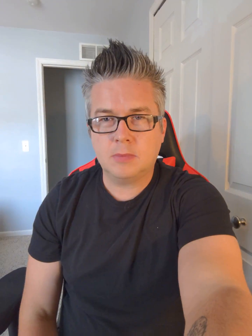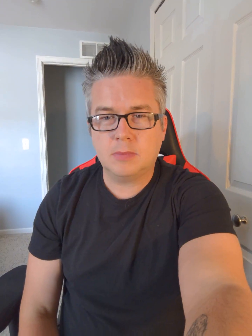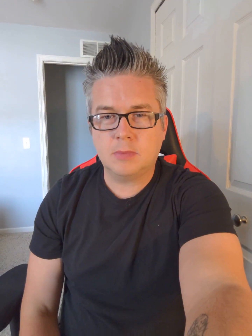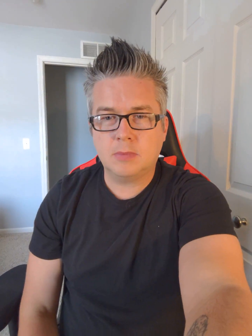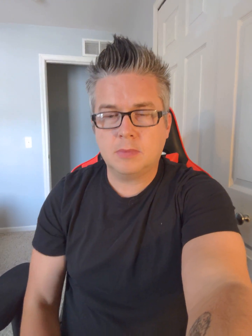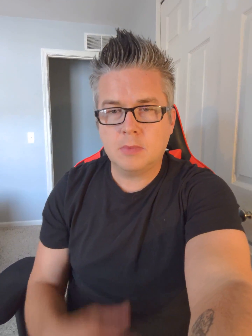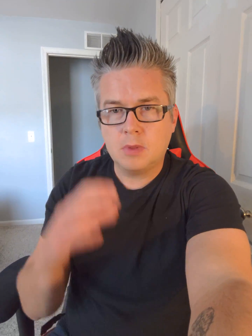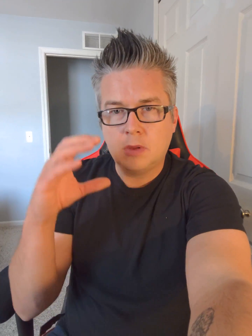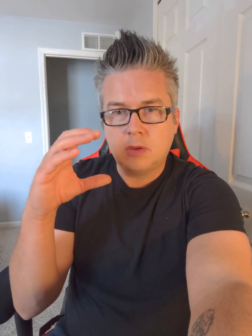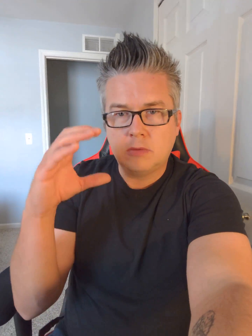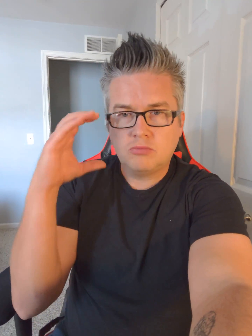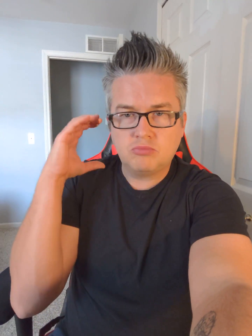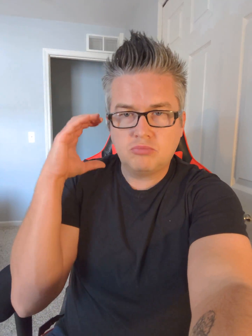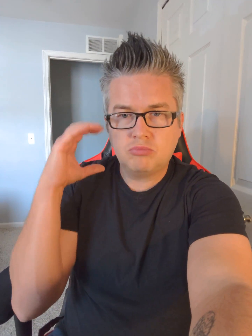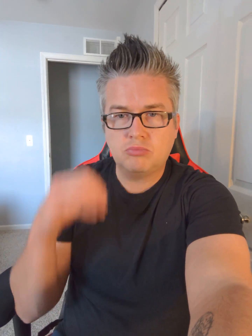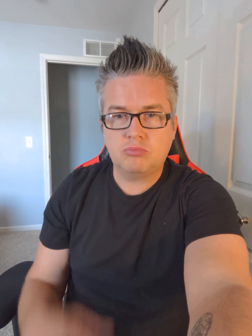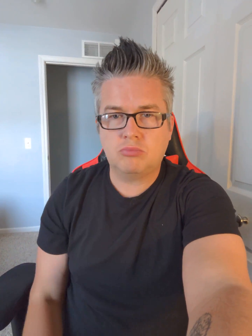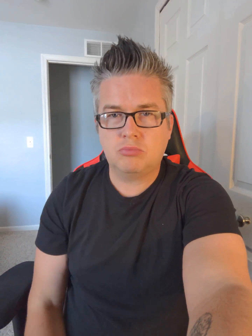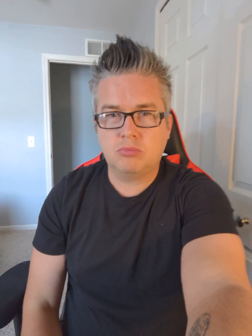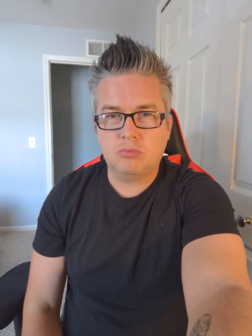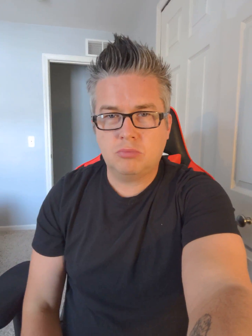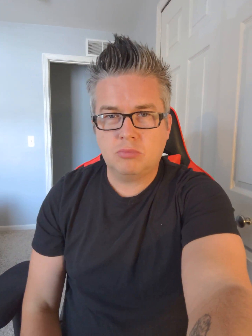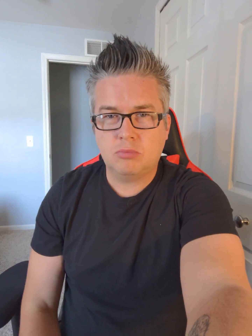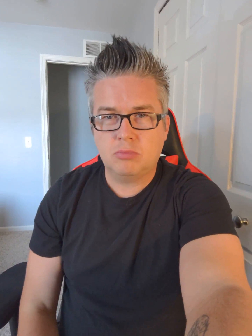bus